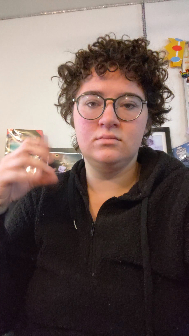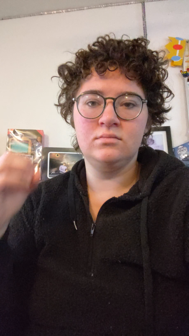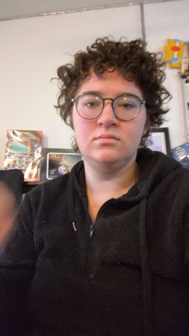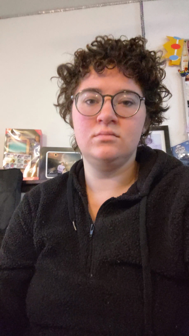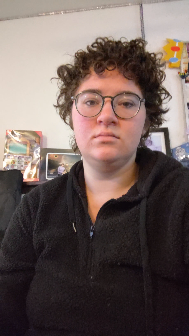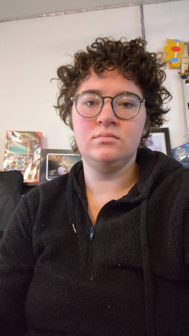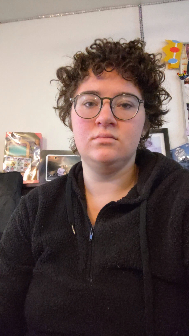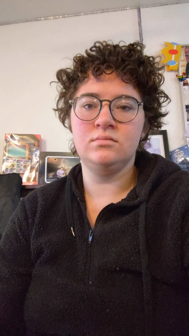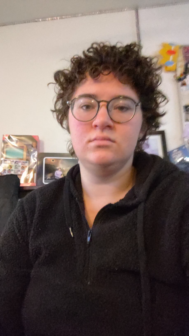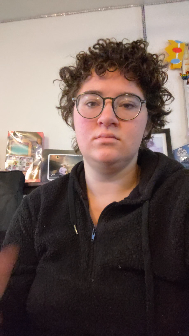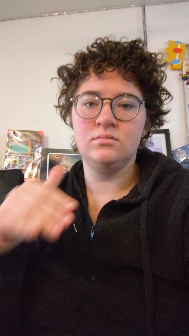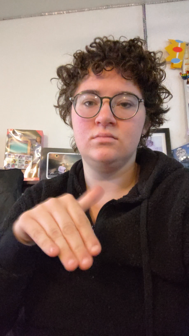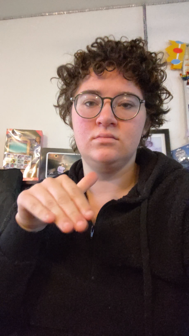doctor